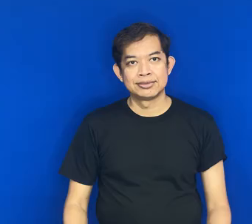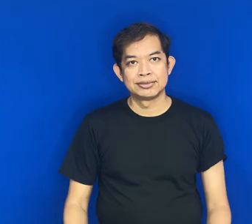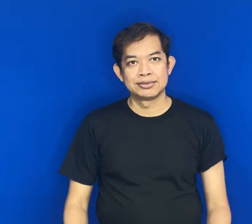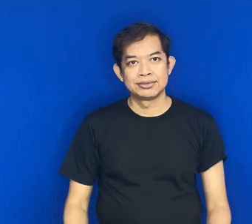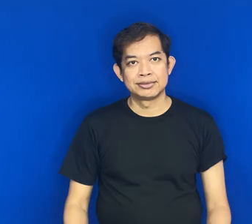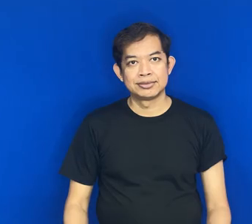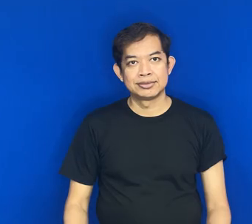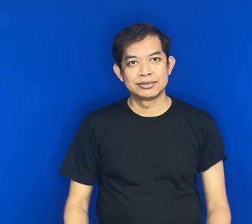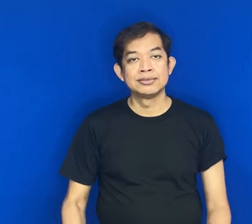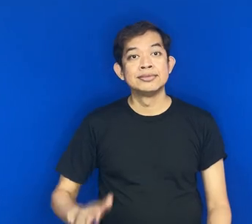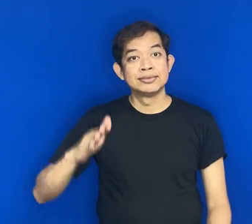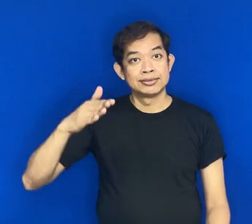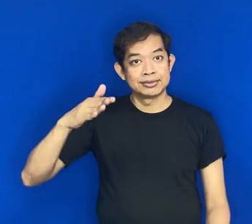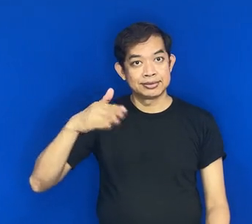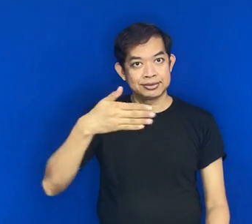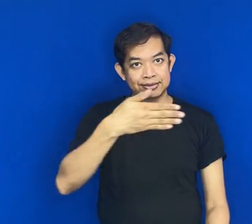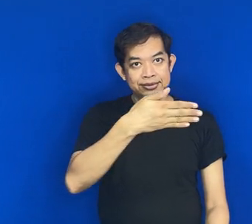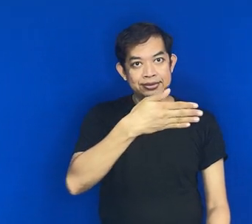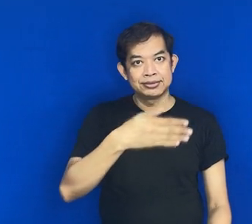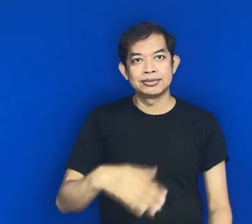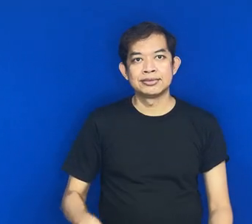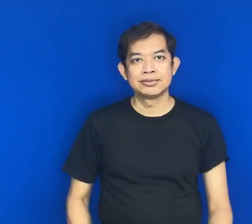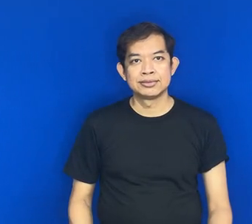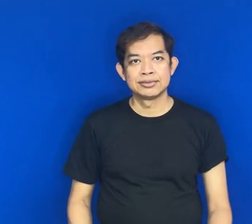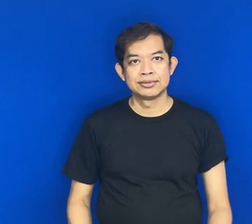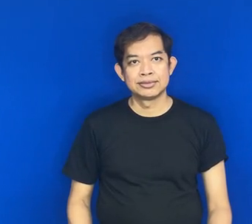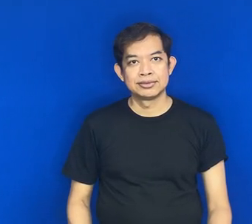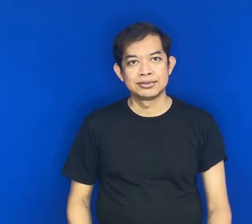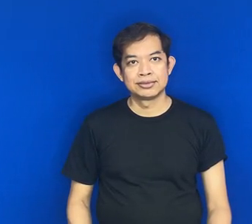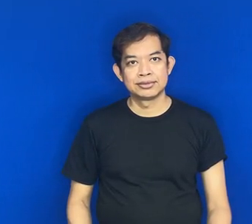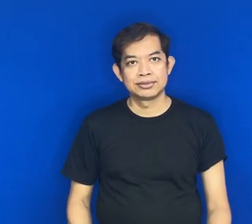fish